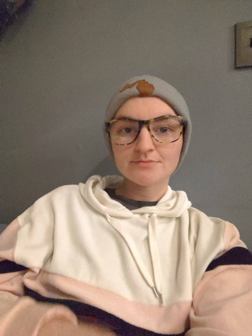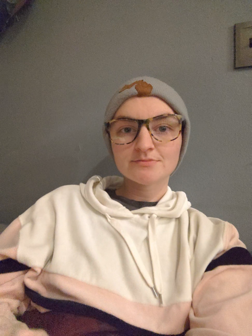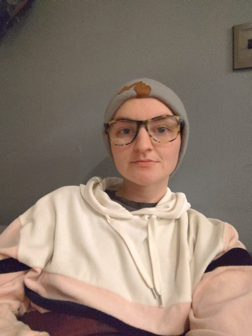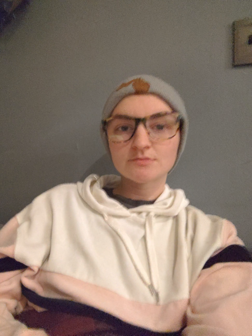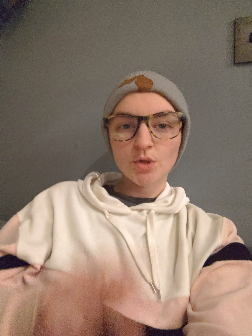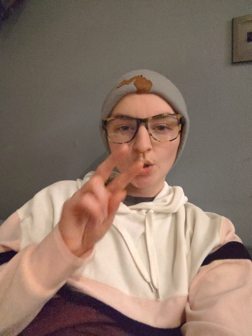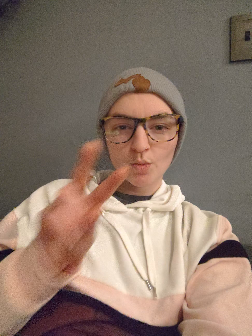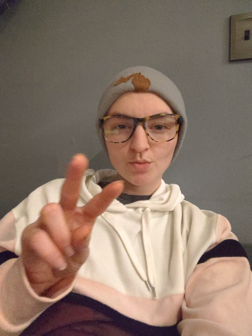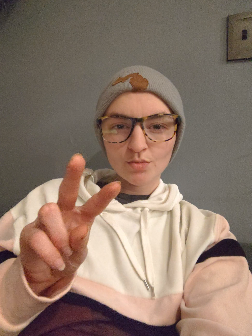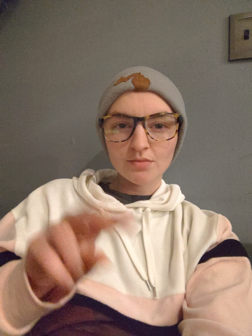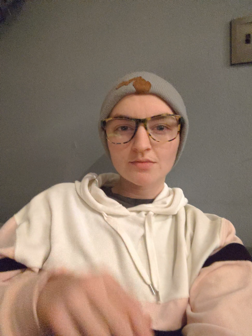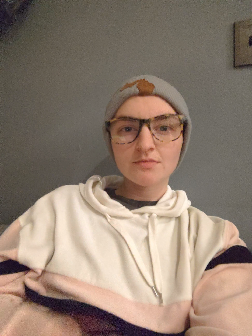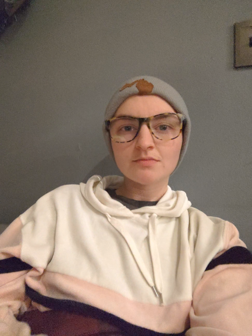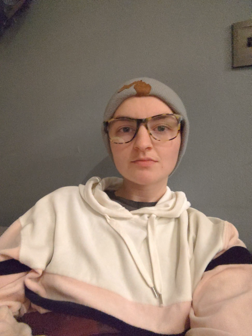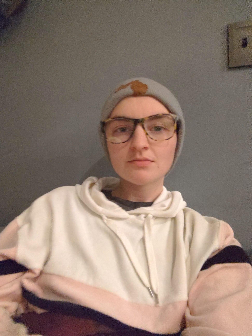look